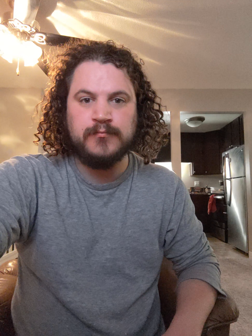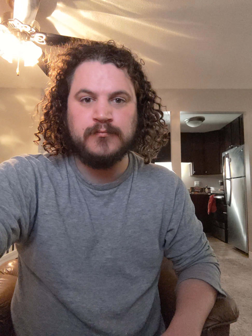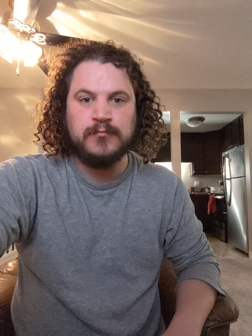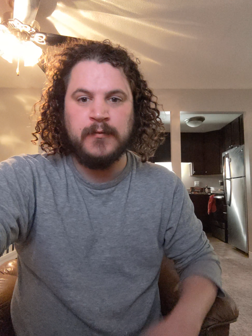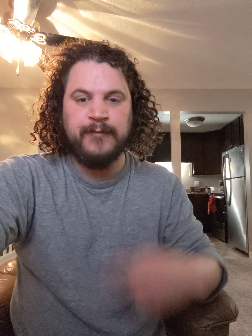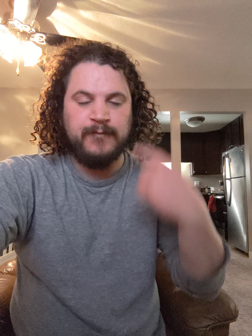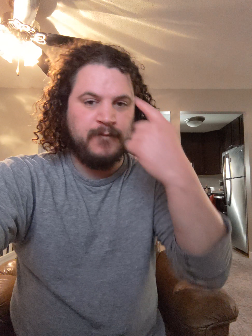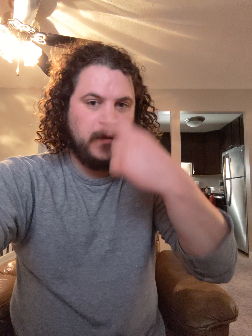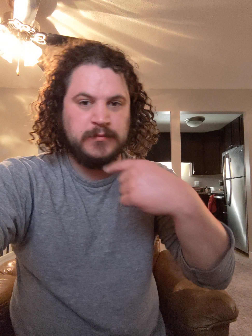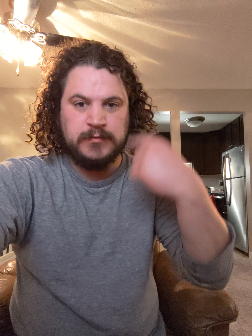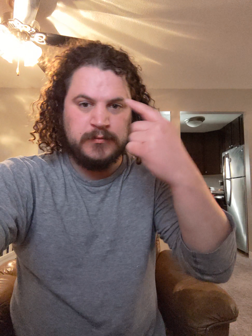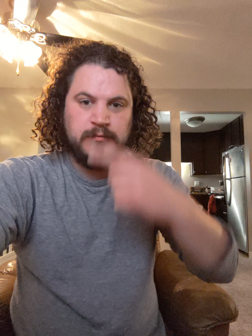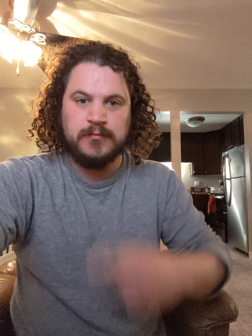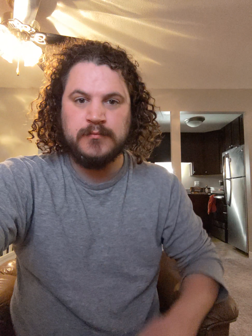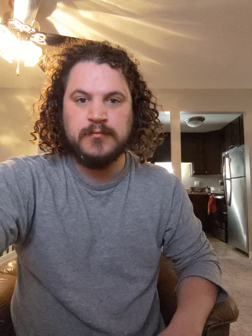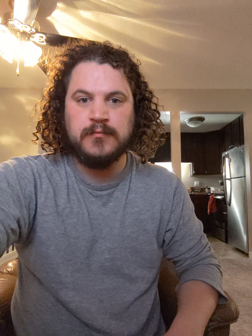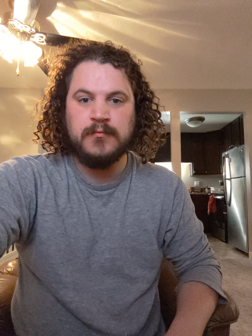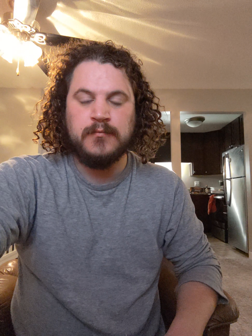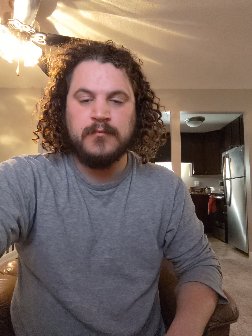face